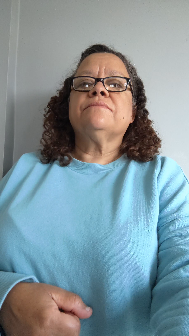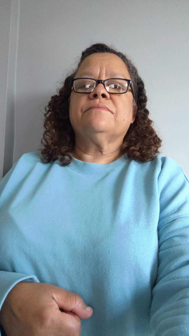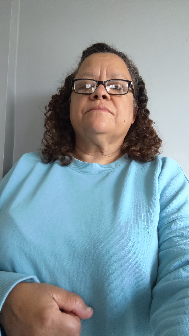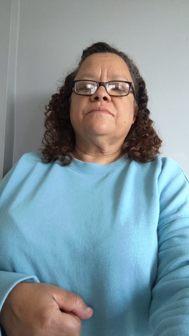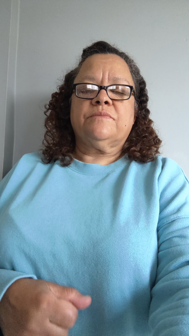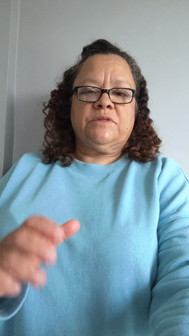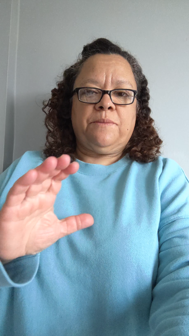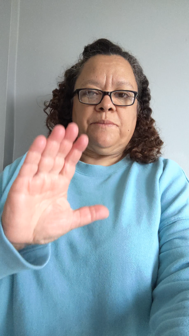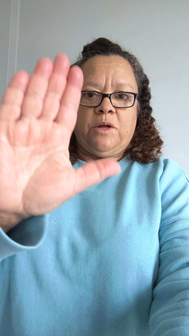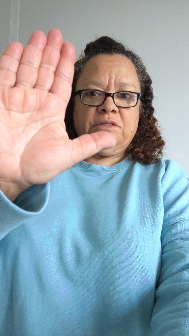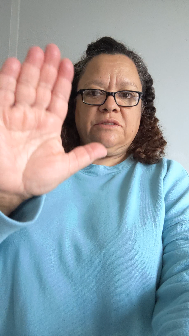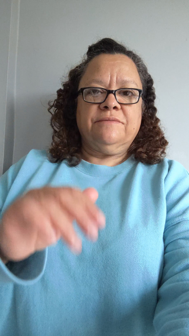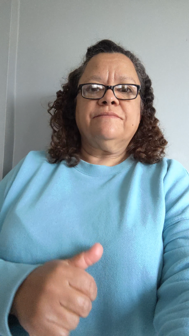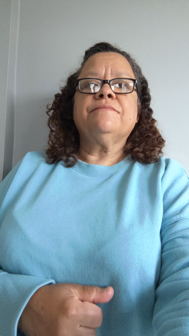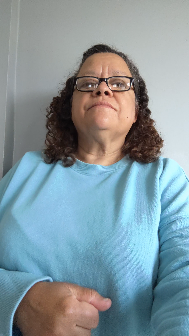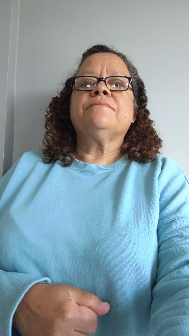push